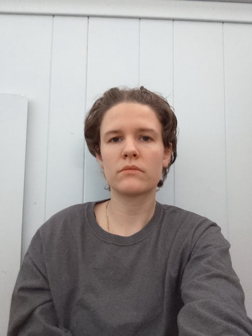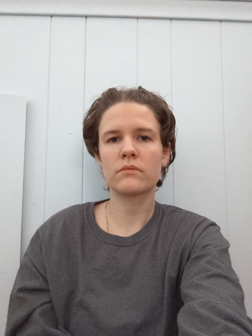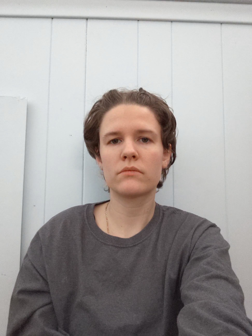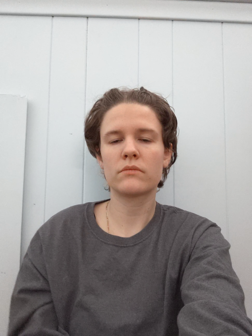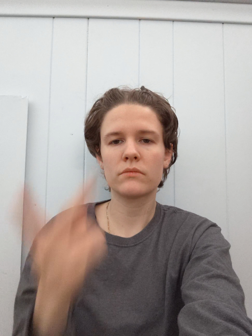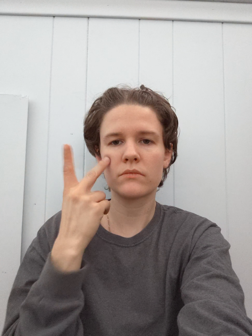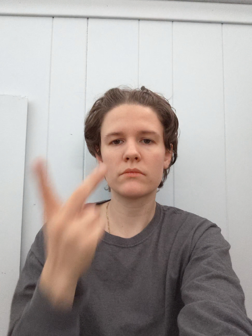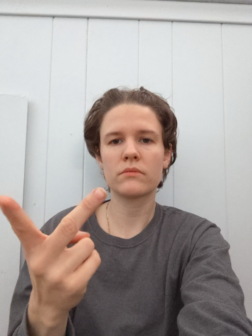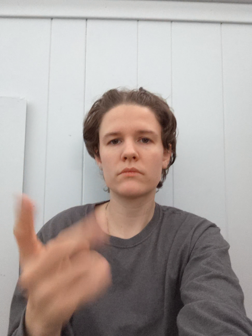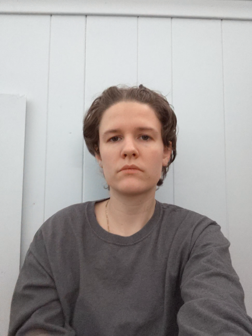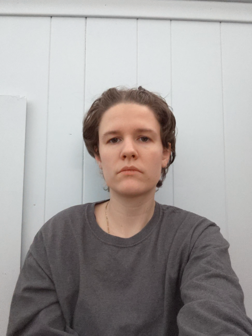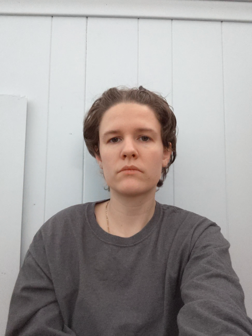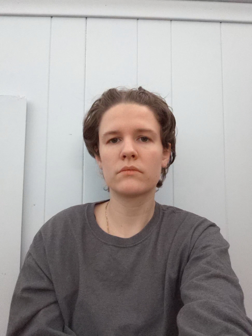see